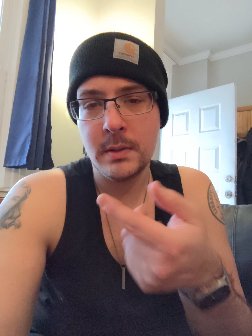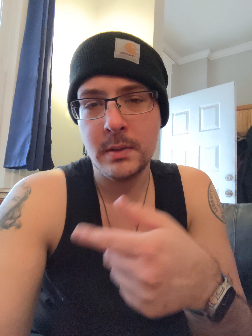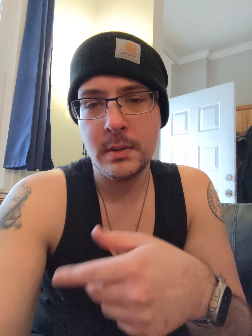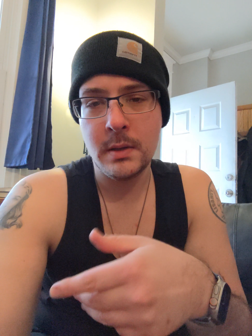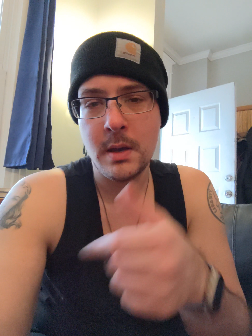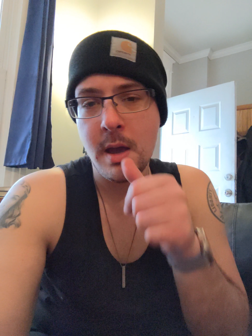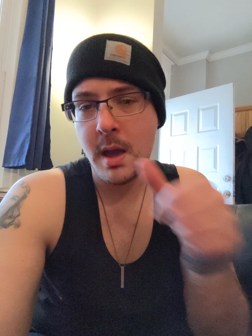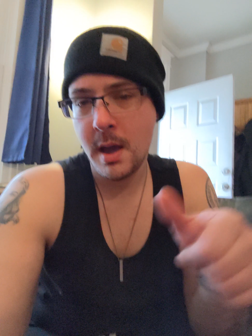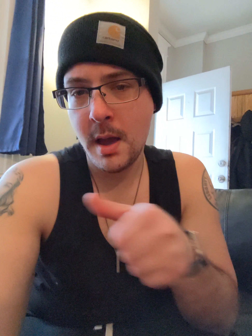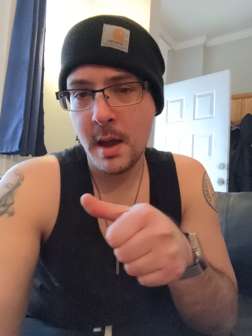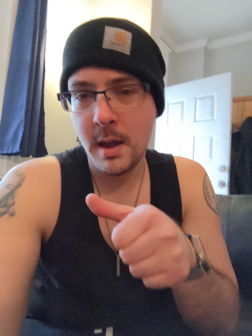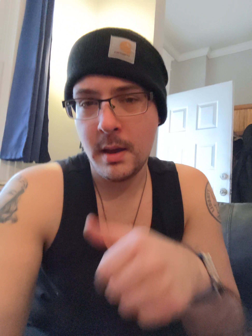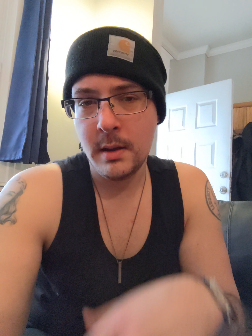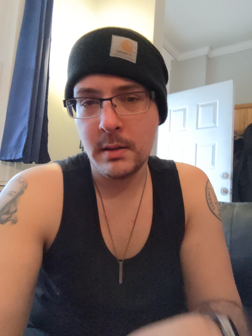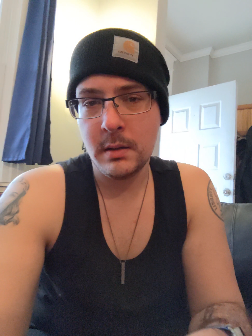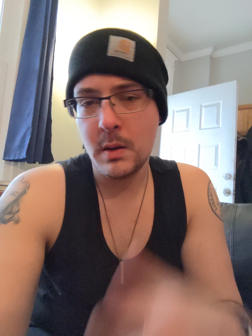hide